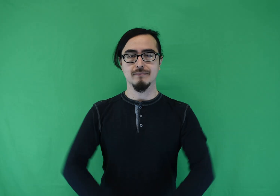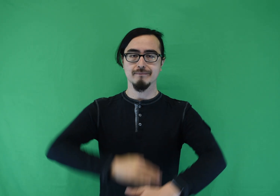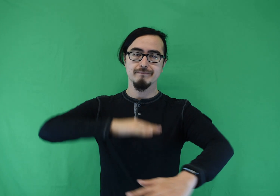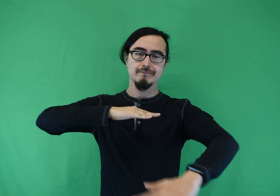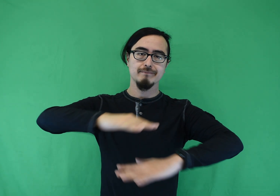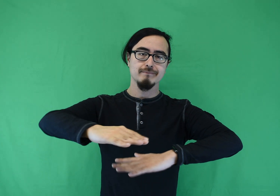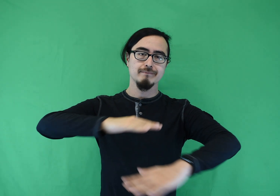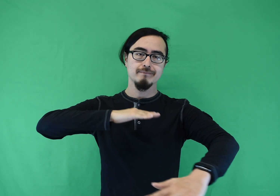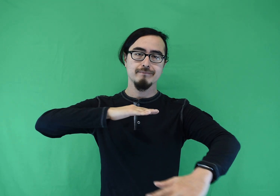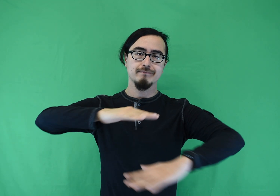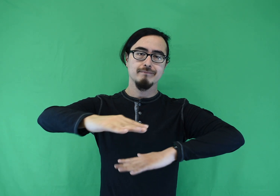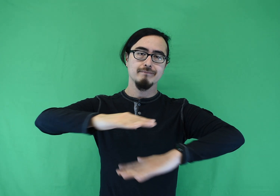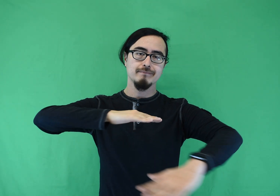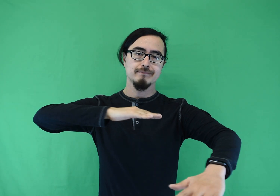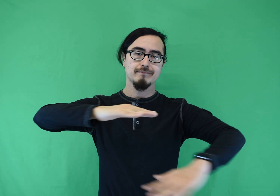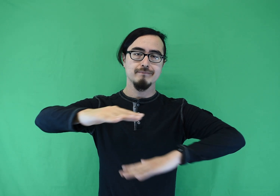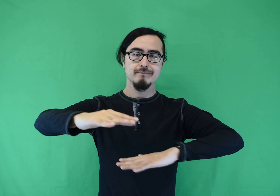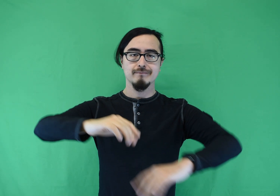temblor